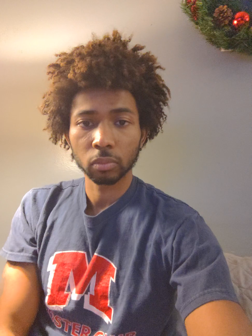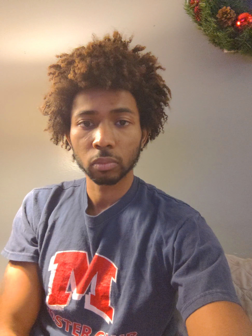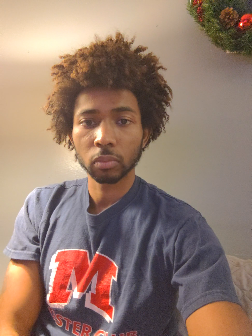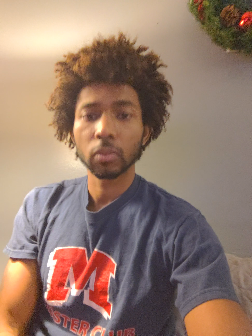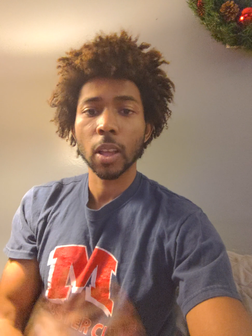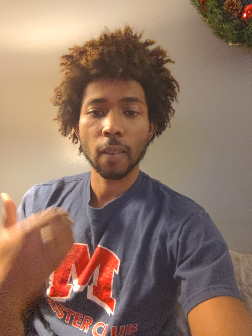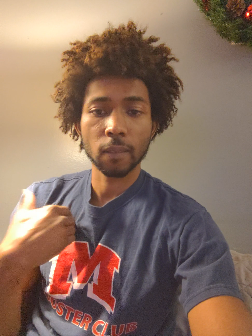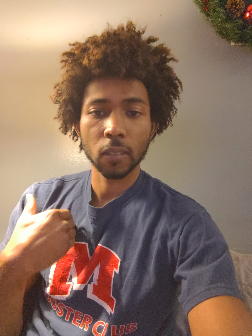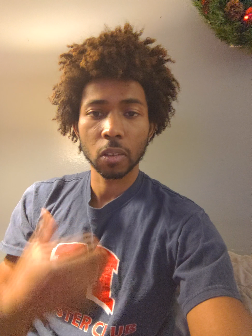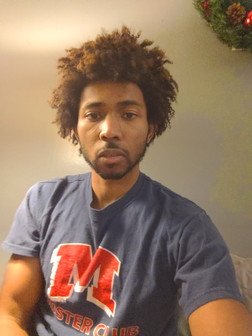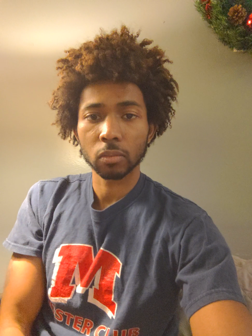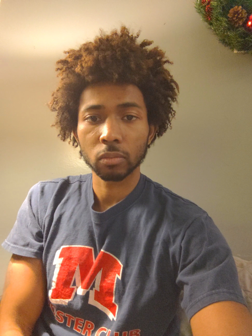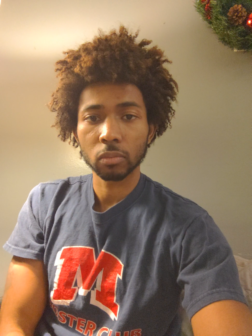have to